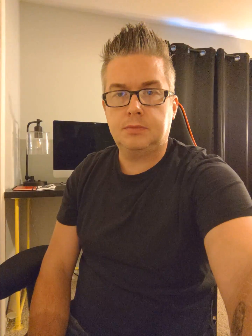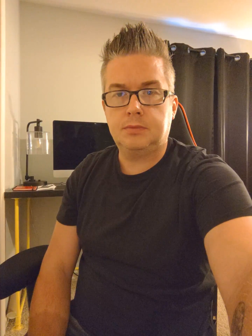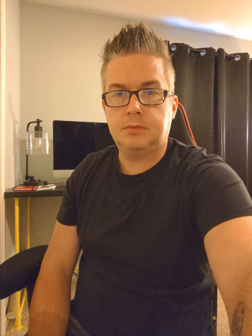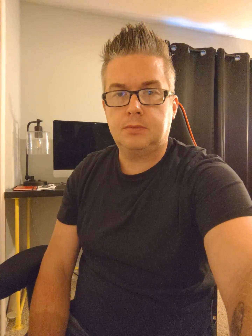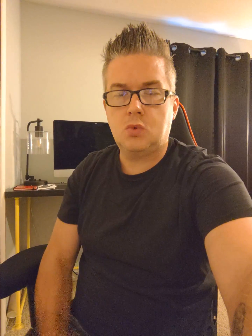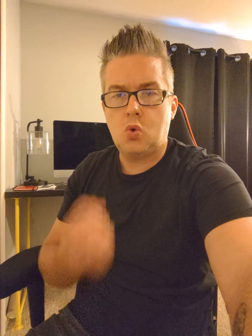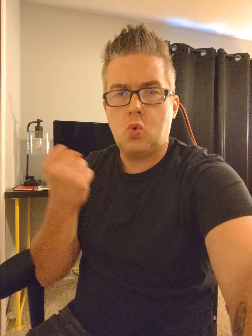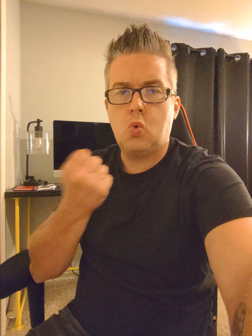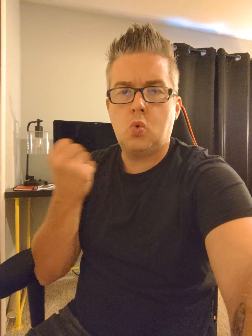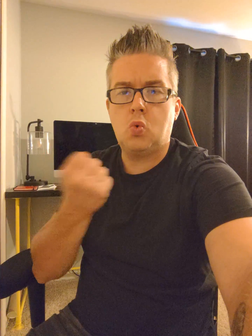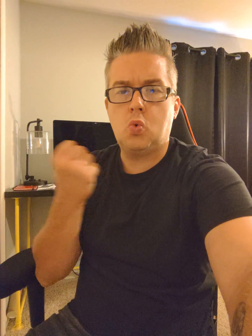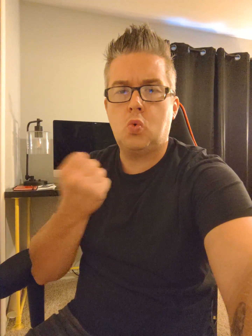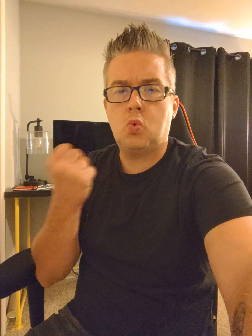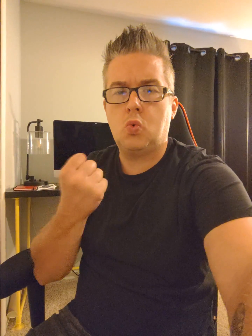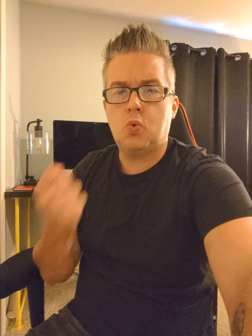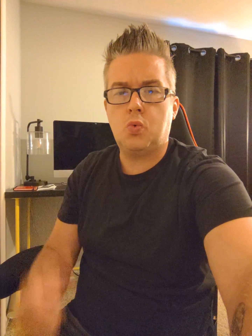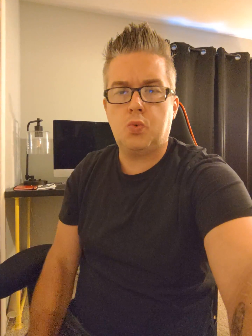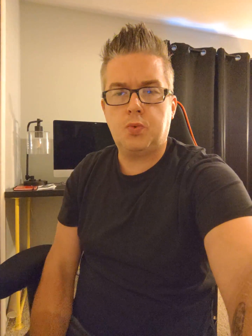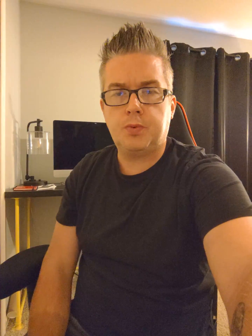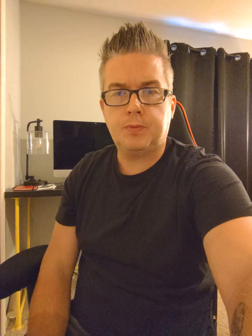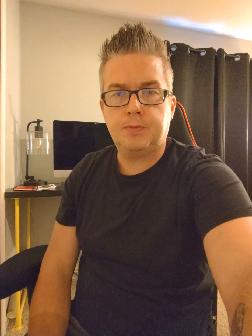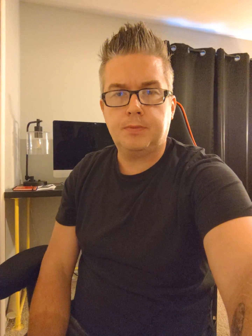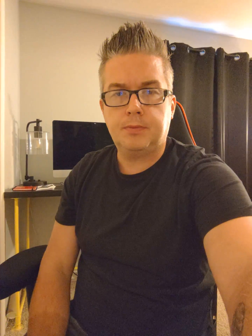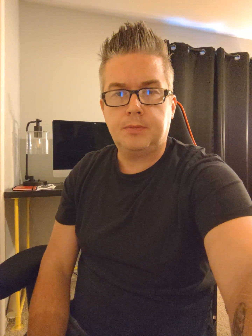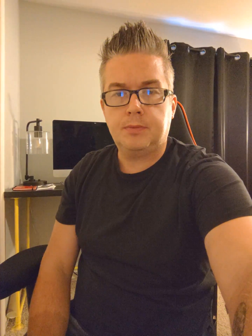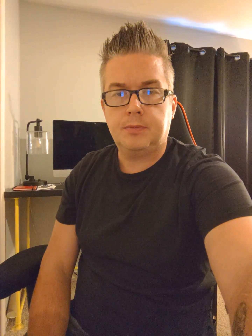hold